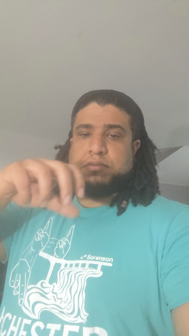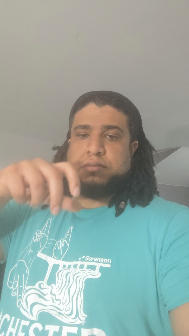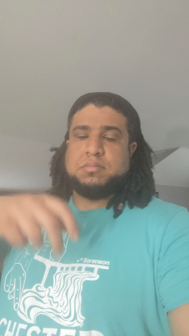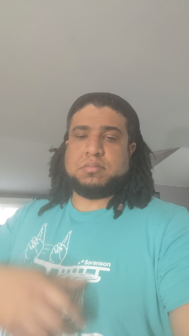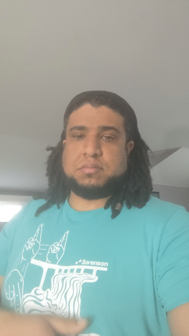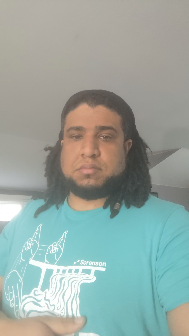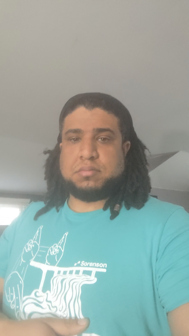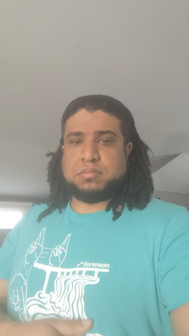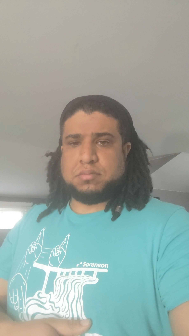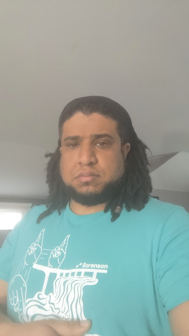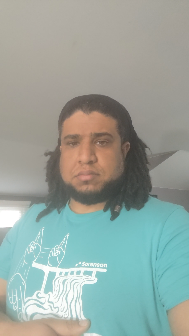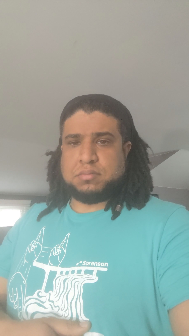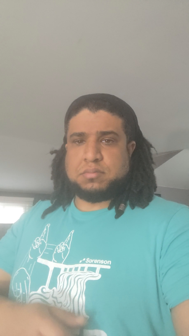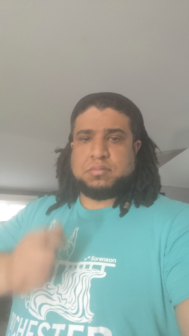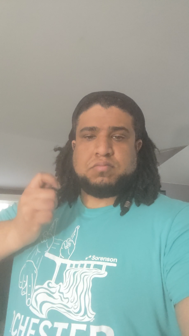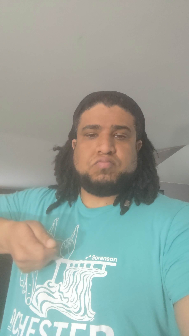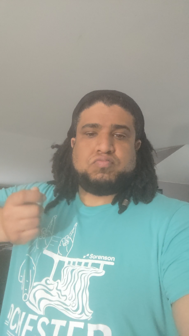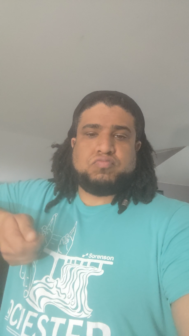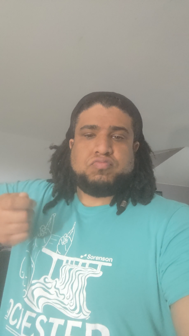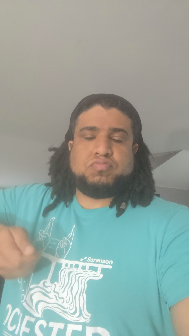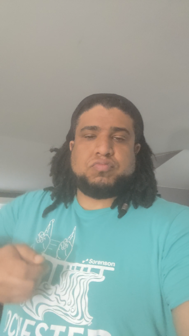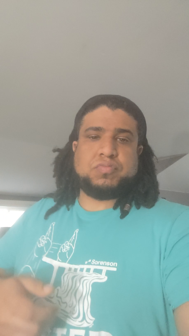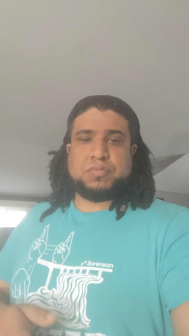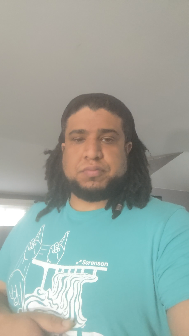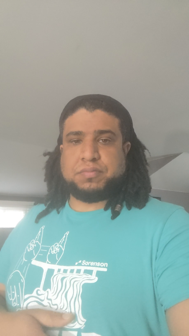cart